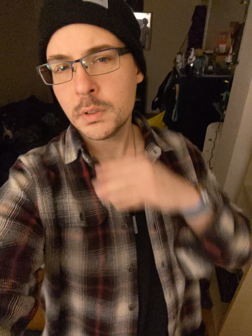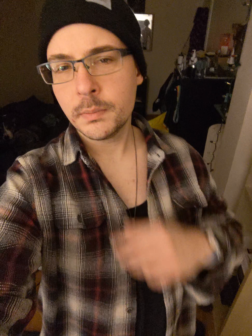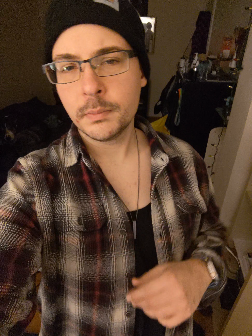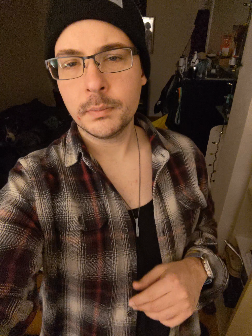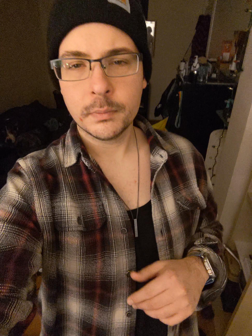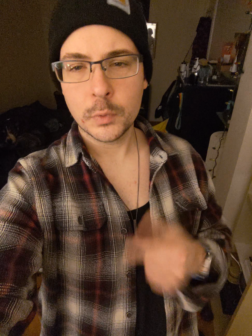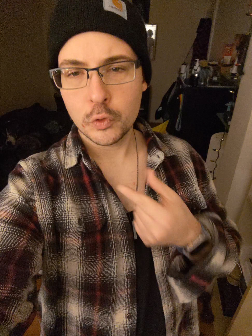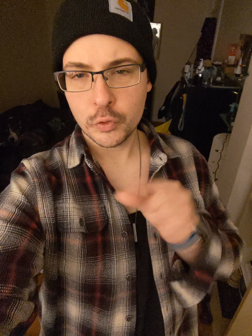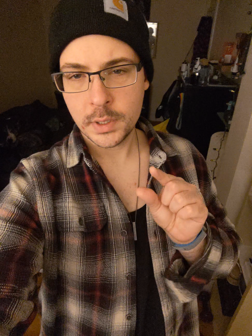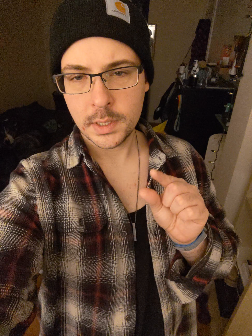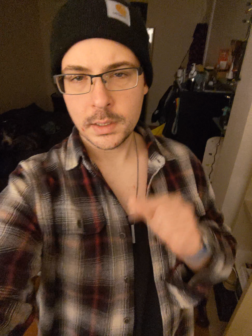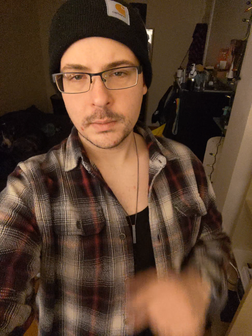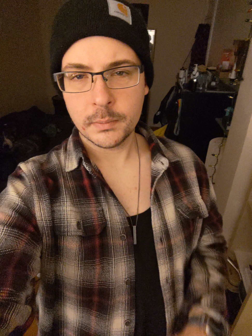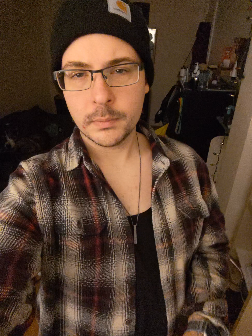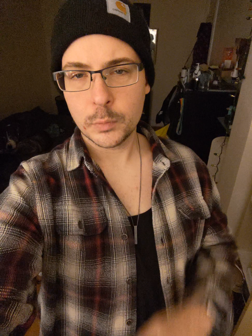green